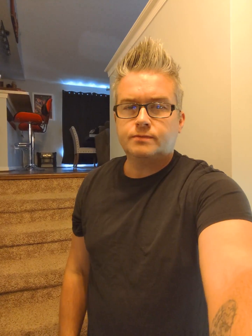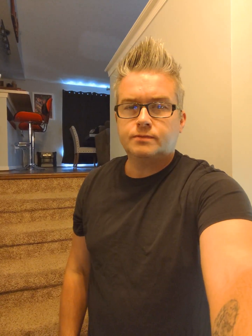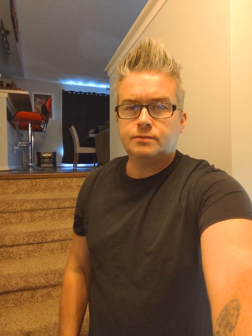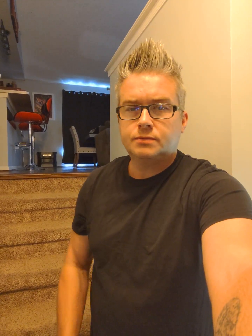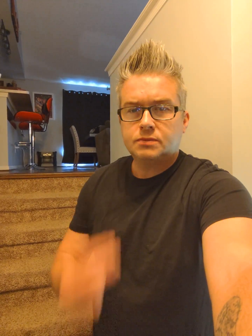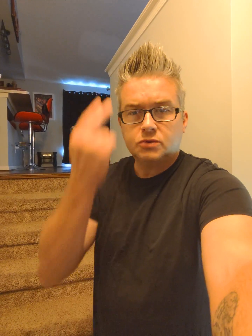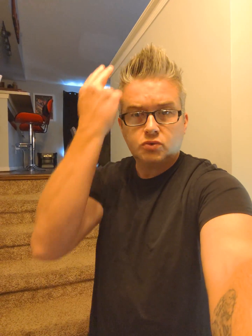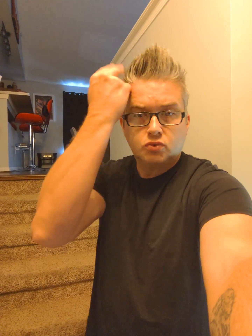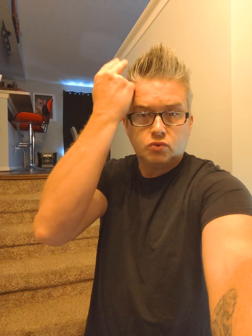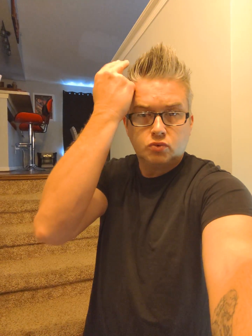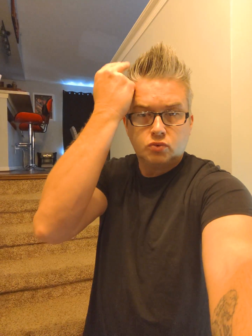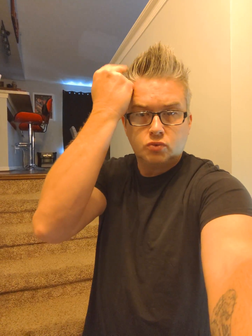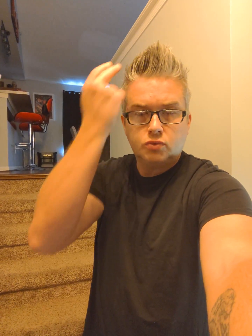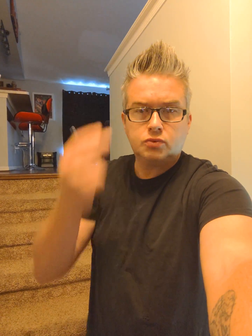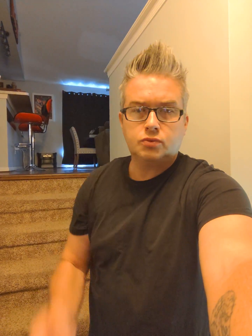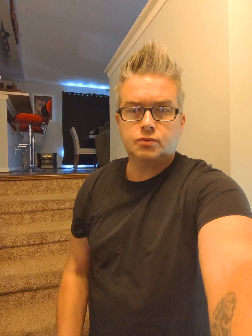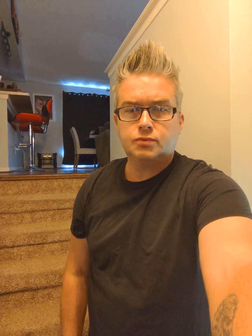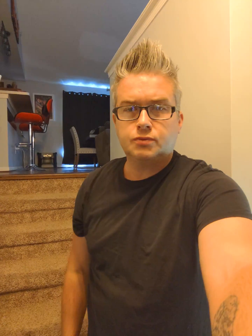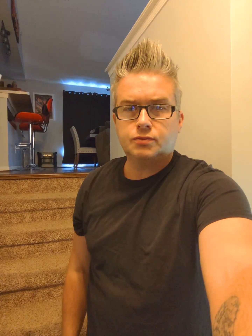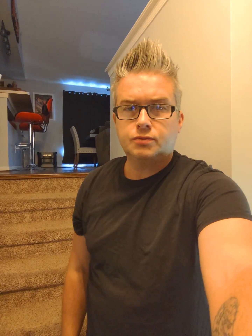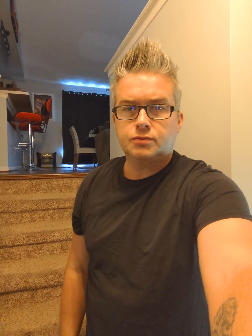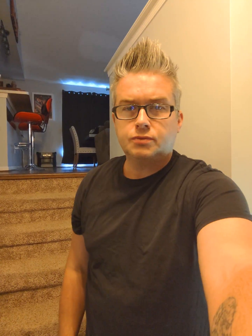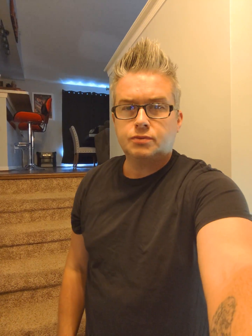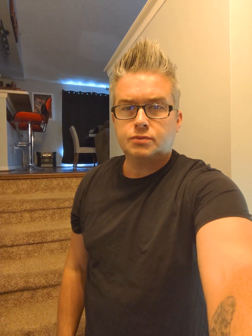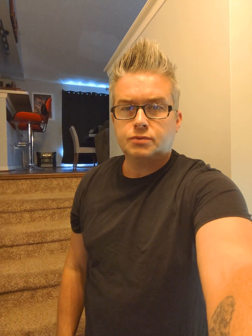bunny